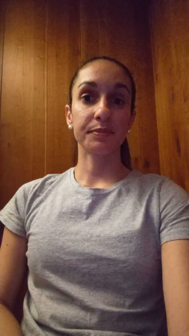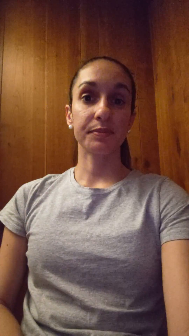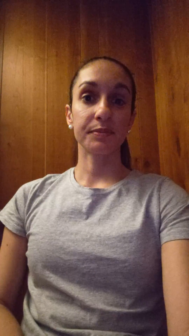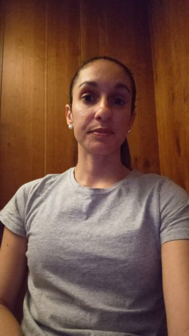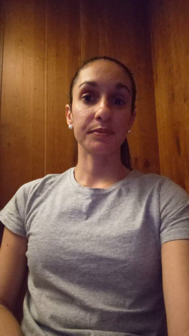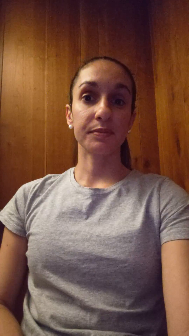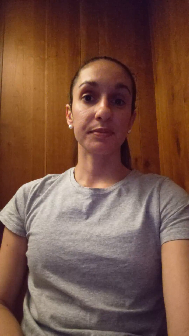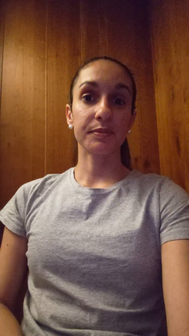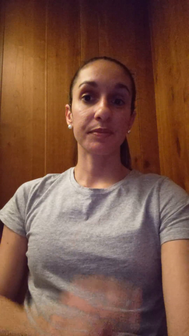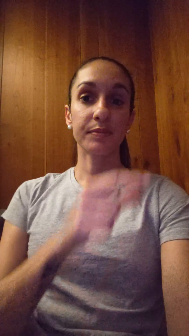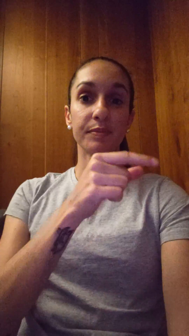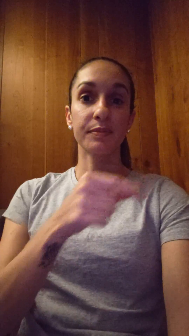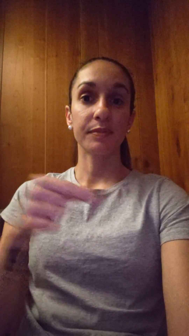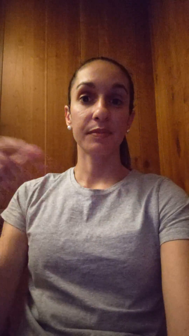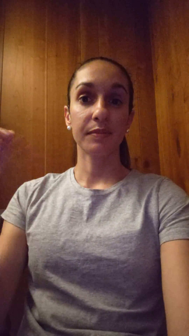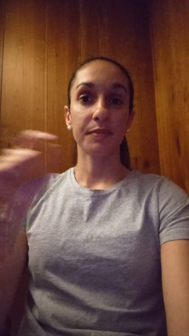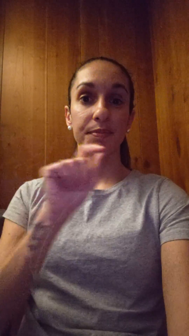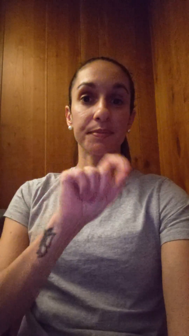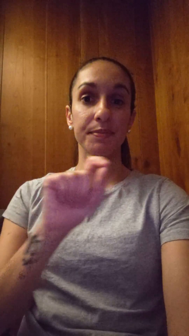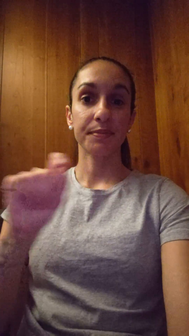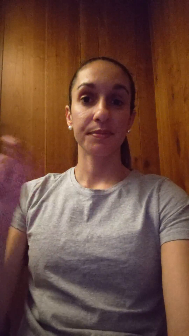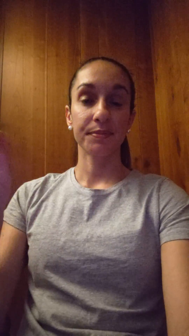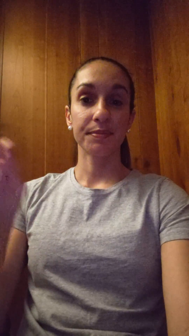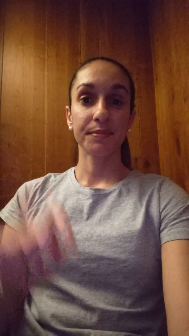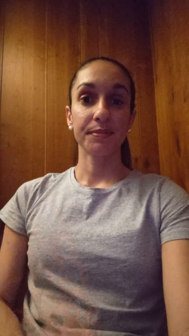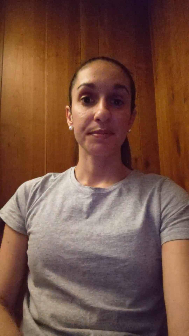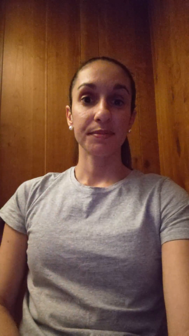peas